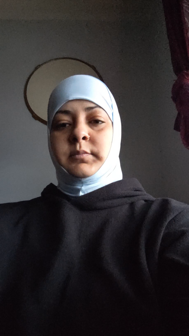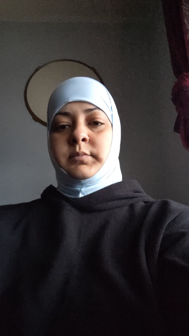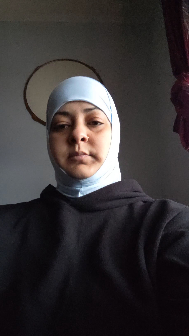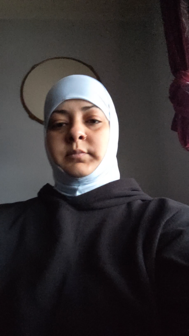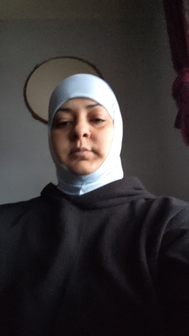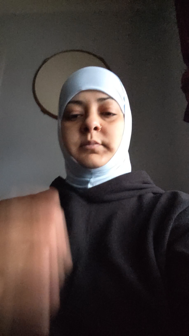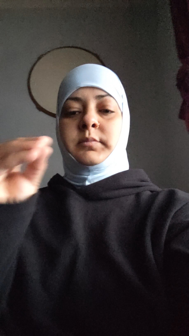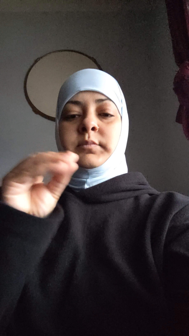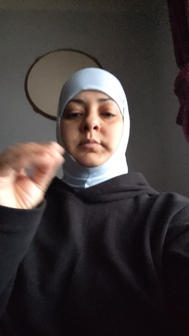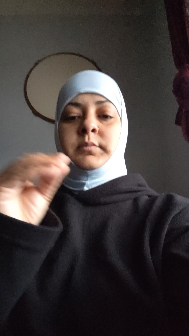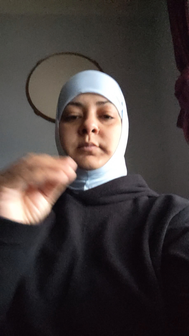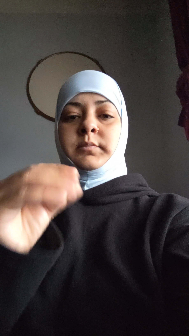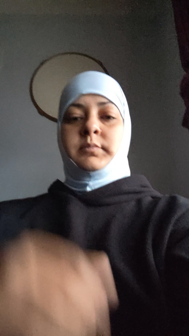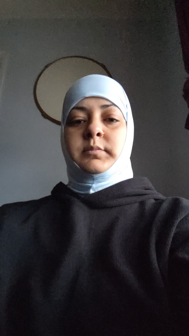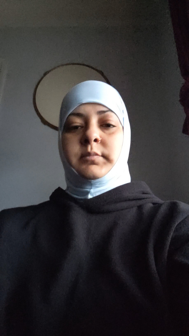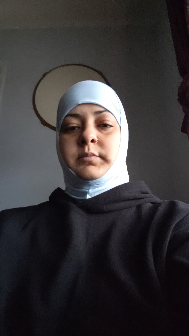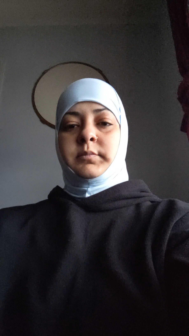more